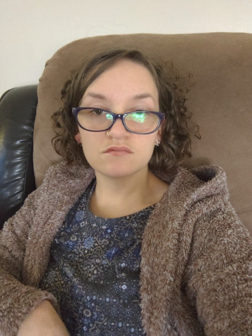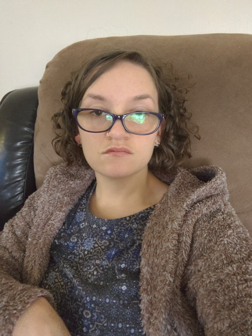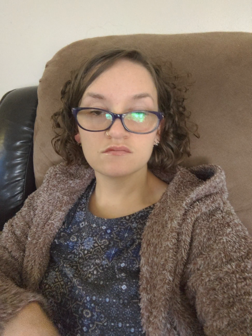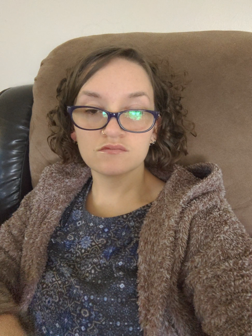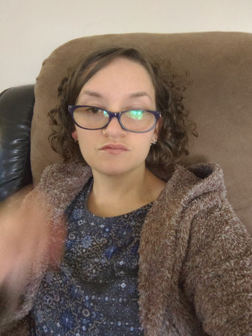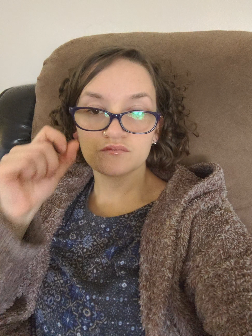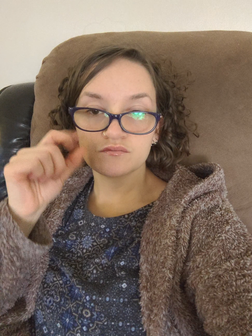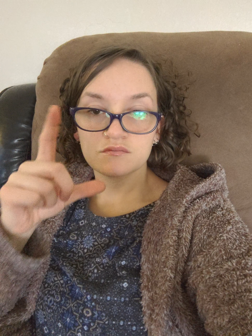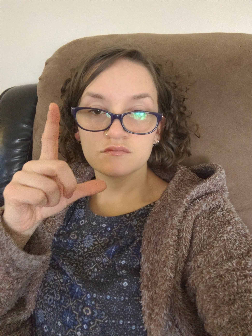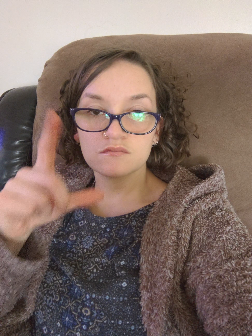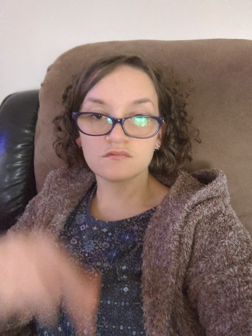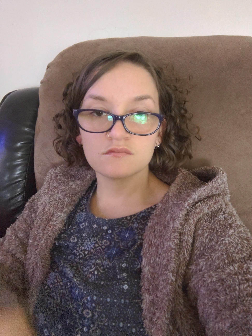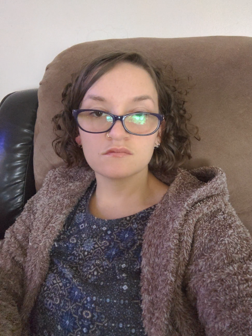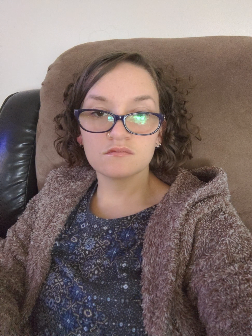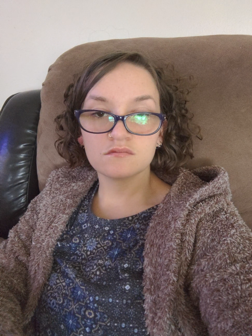awake